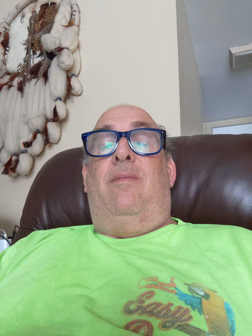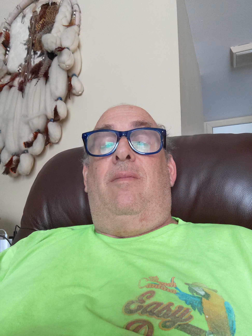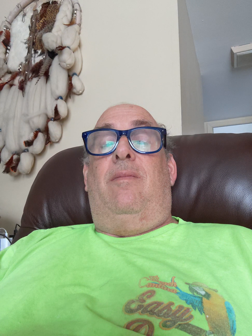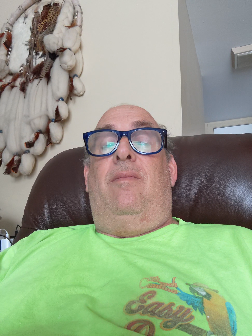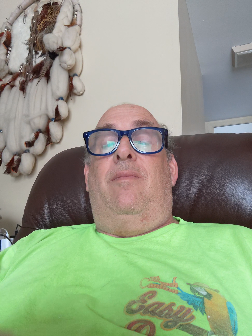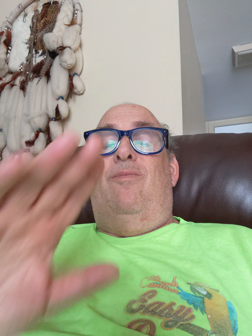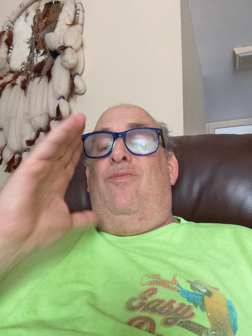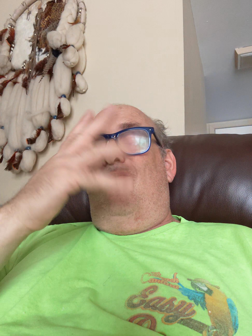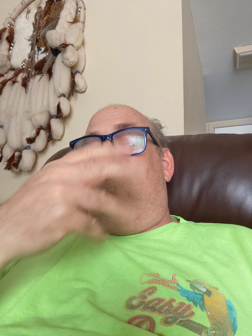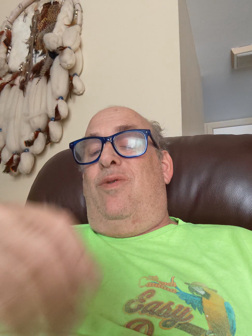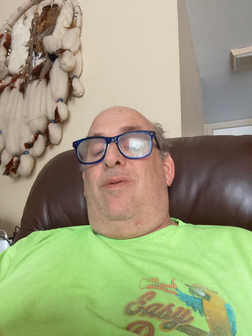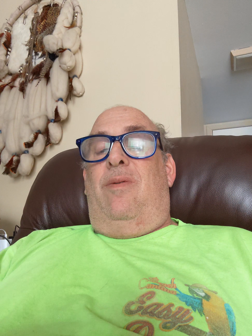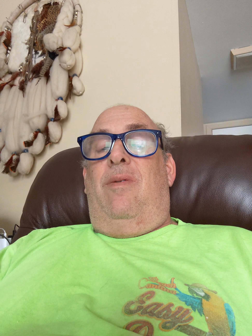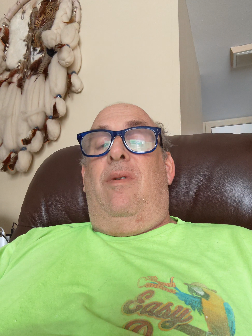pretty